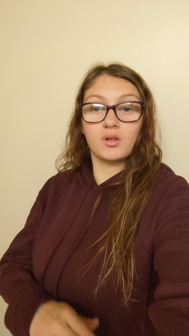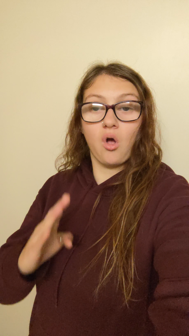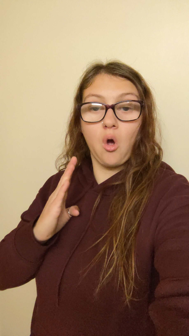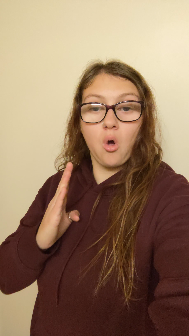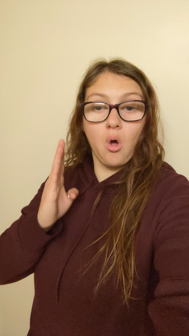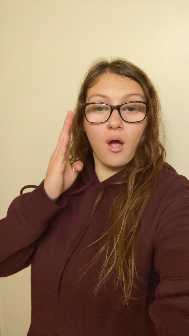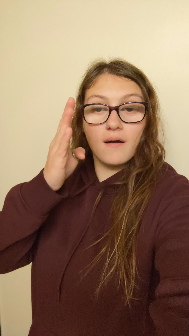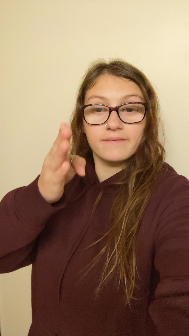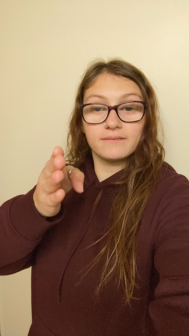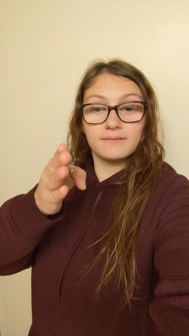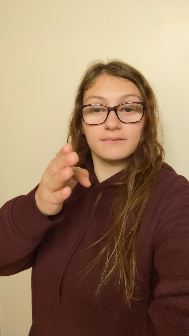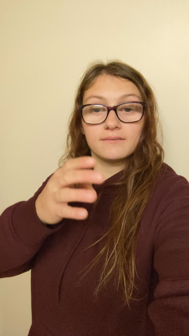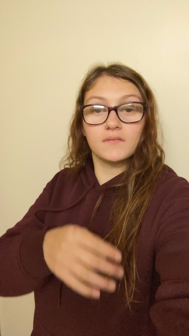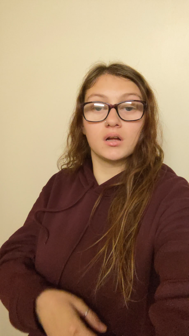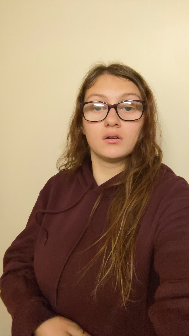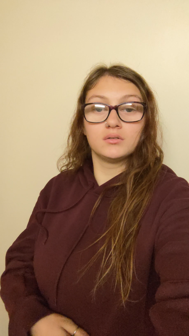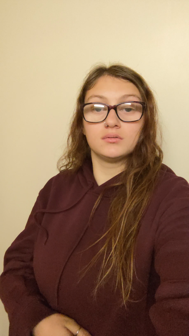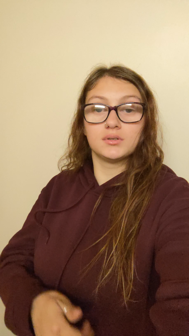over